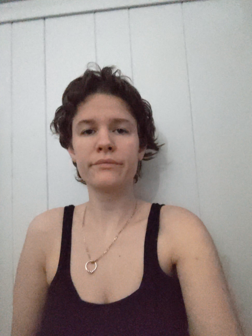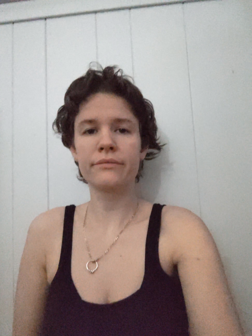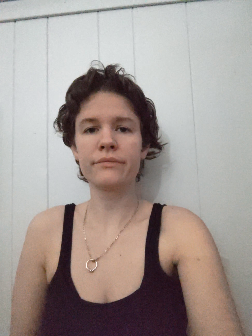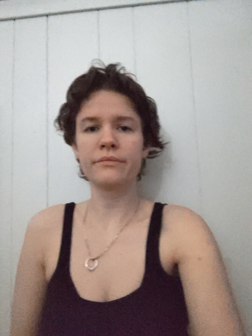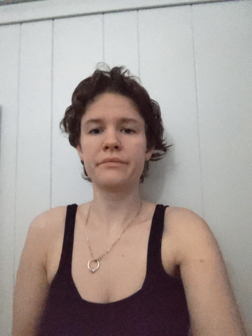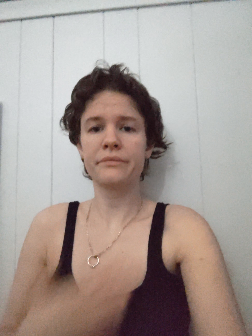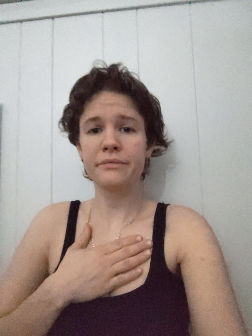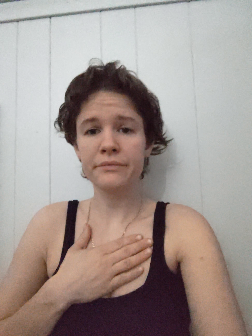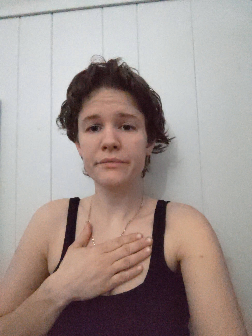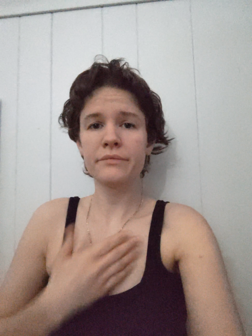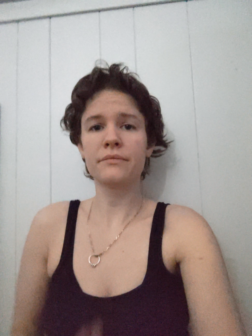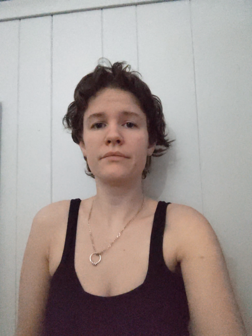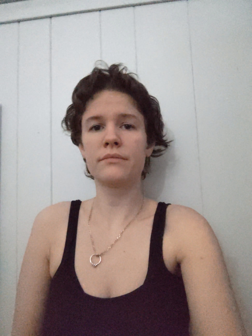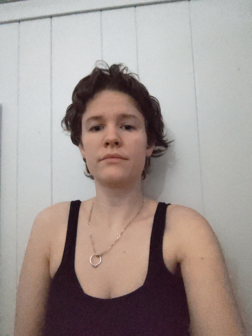my